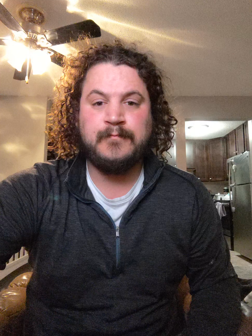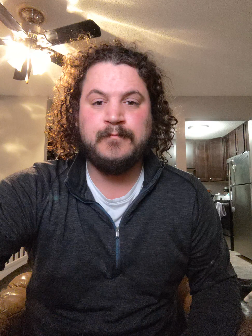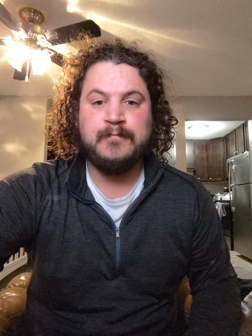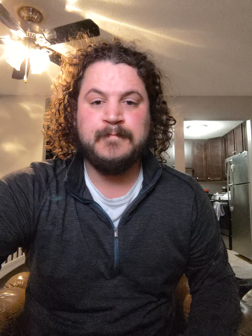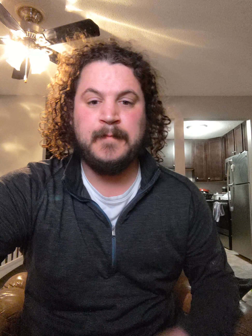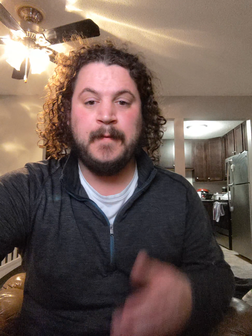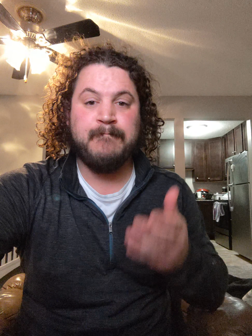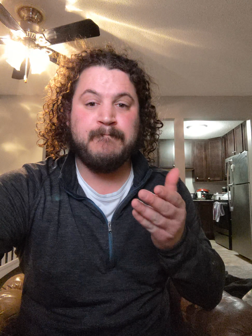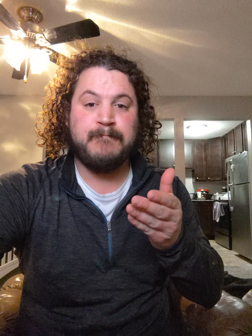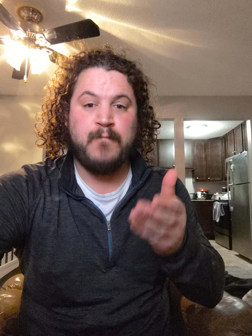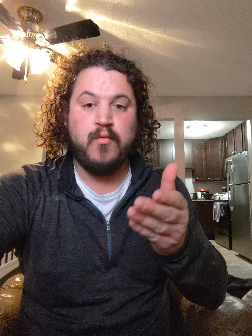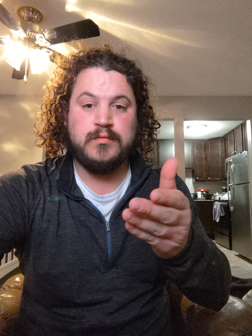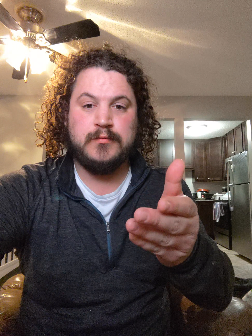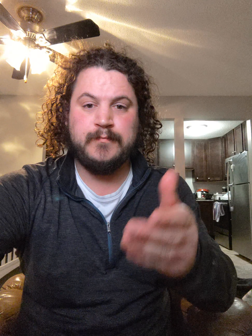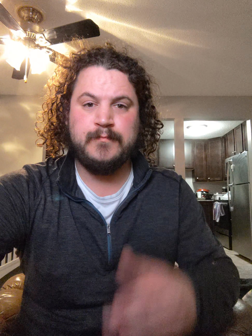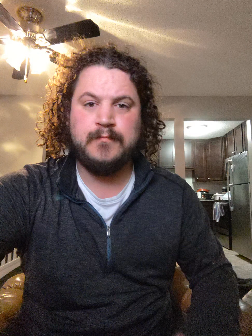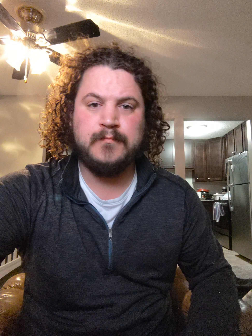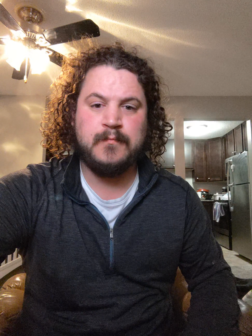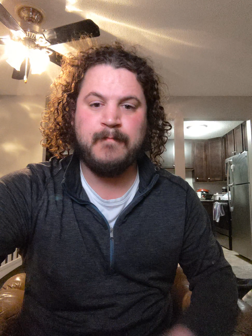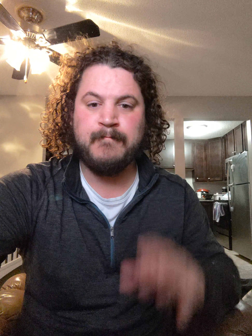boat